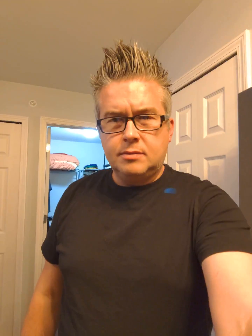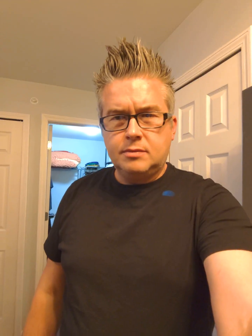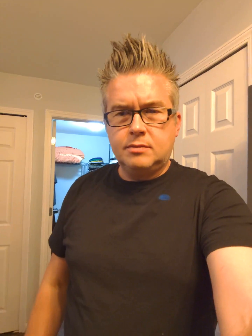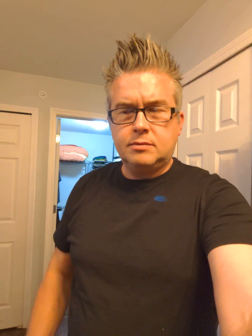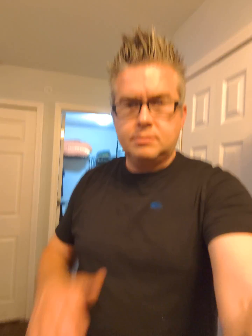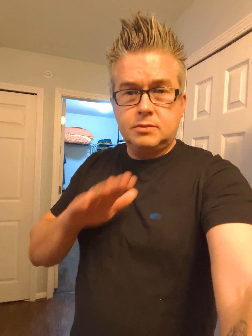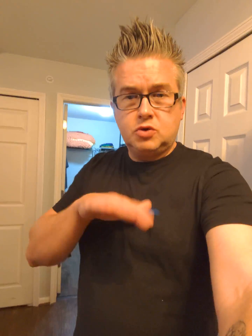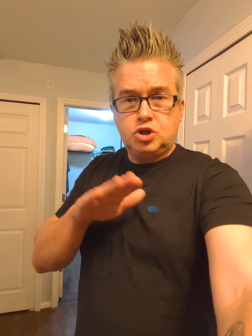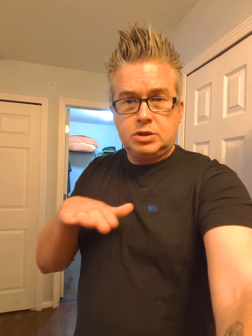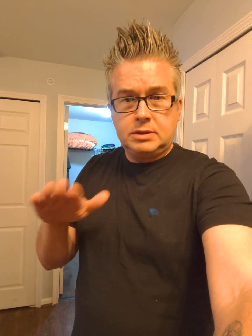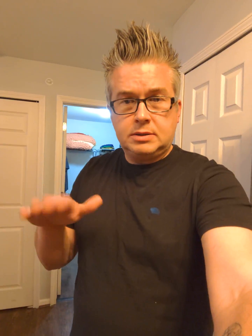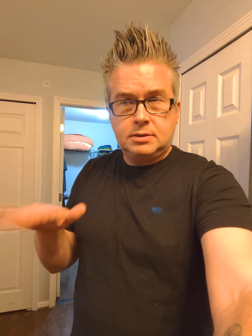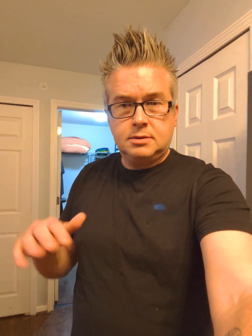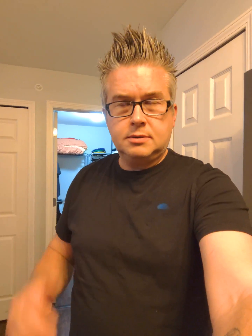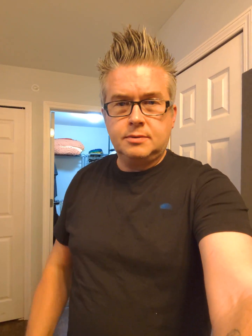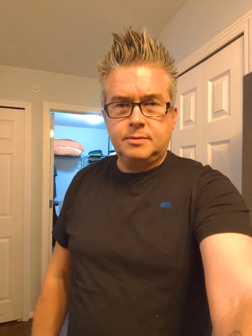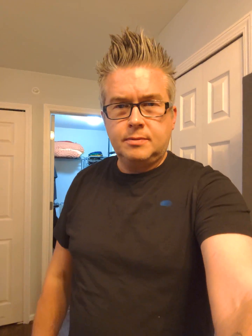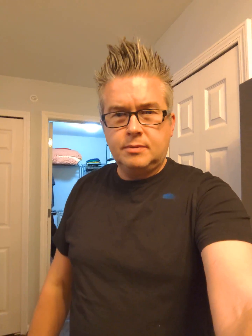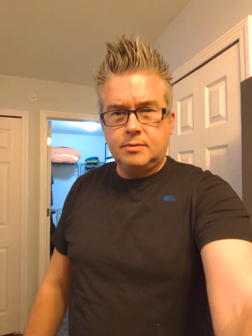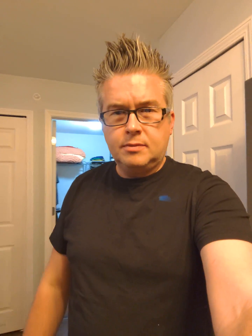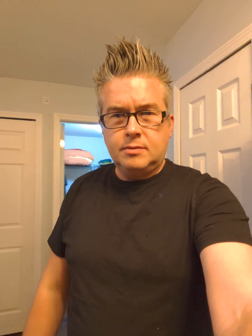children